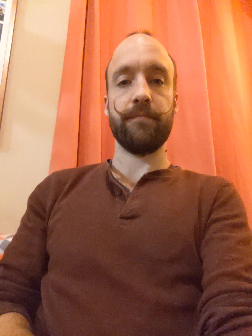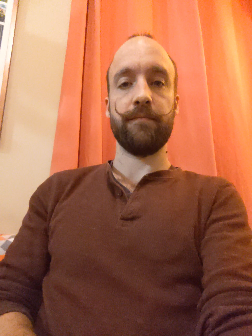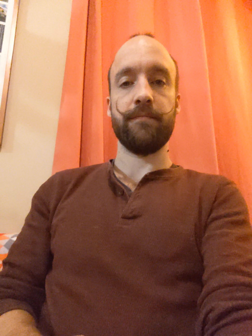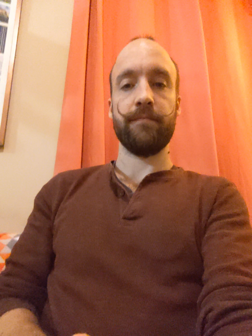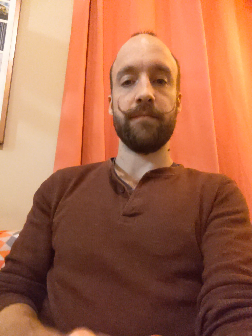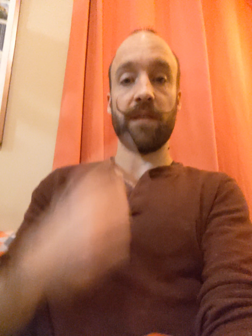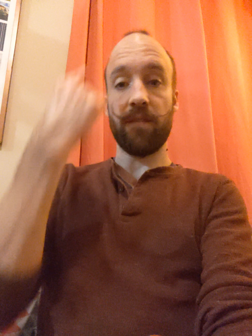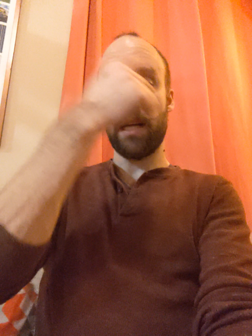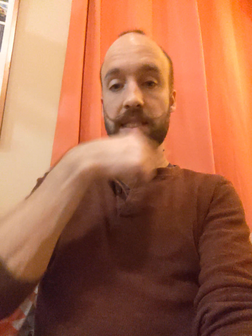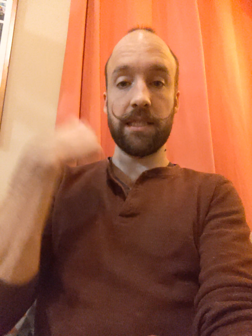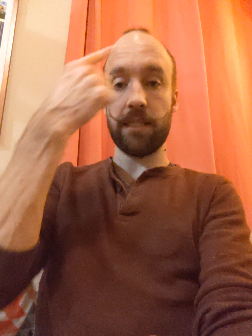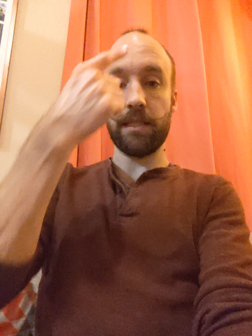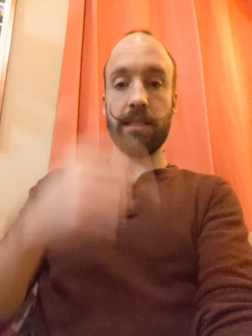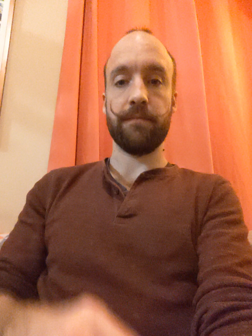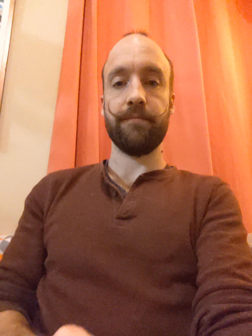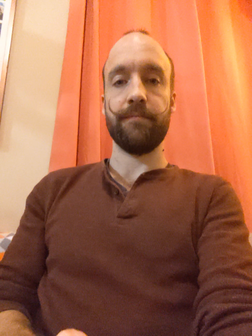face